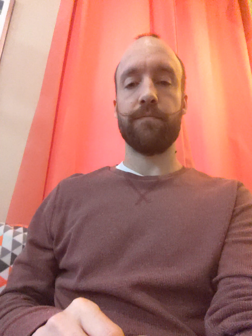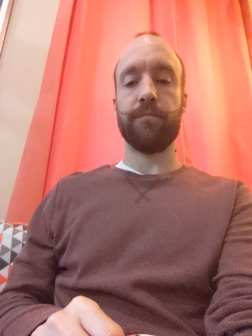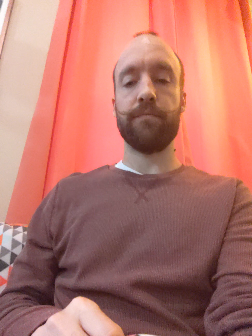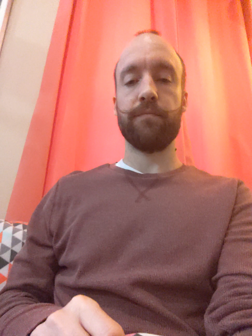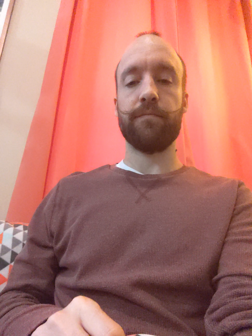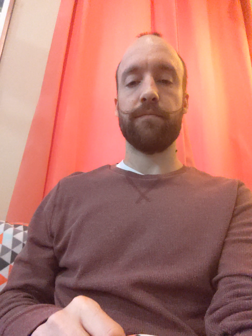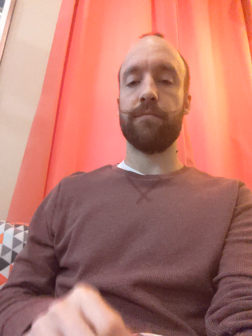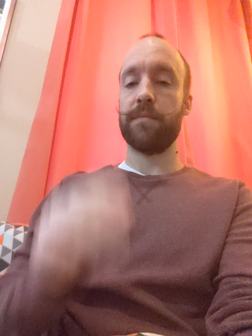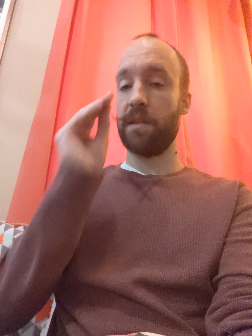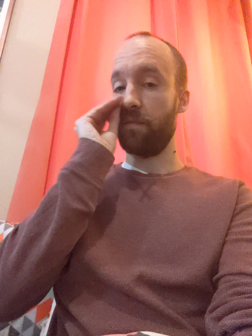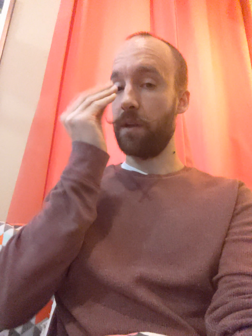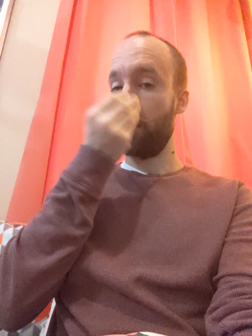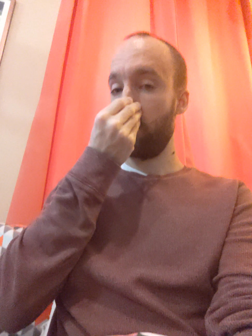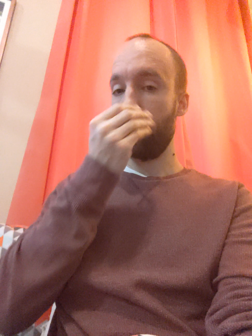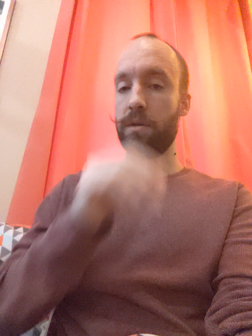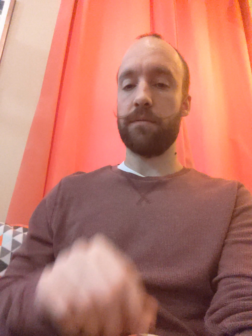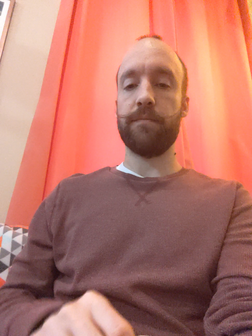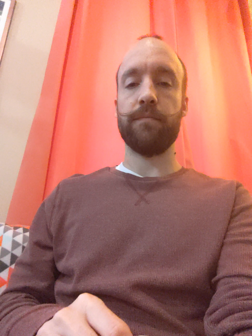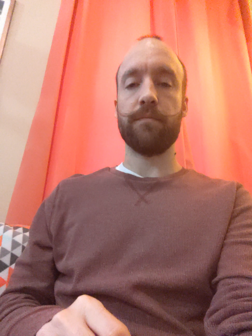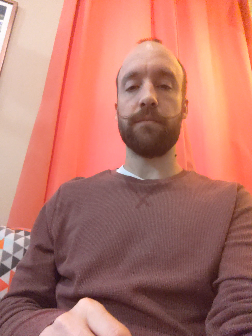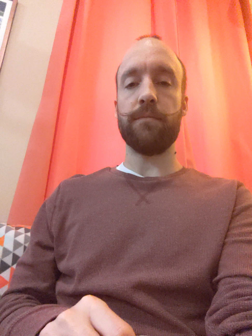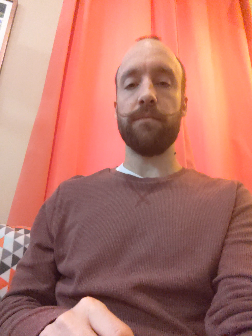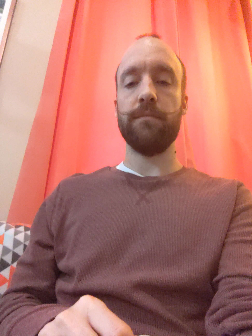flower